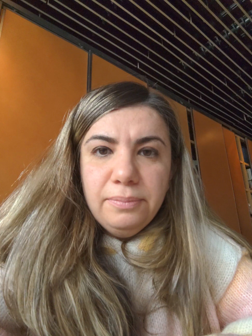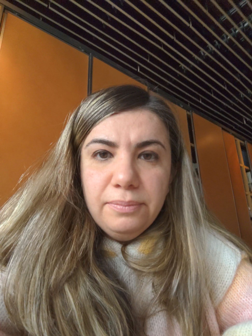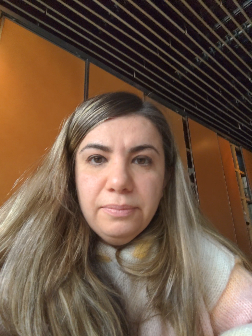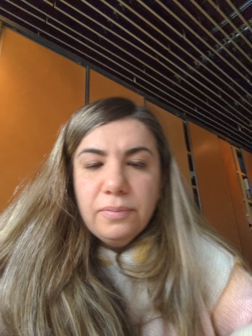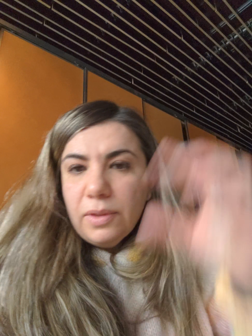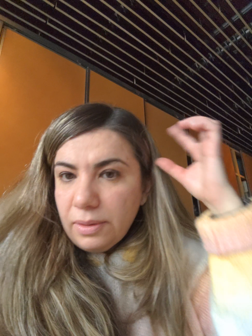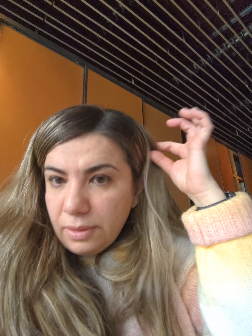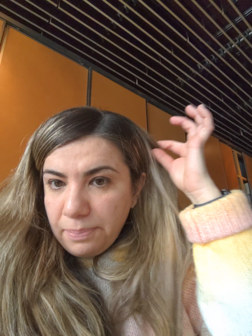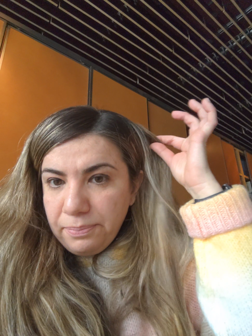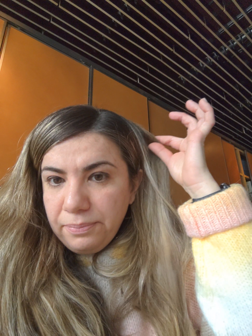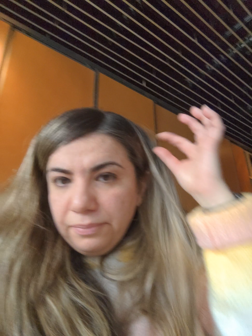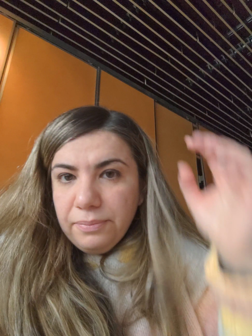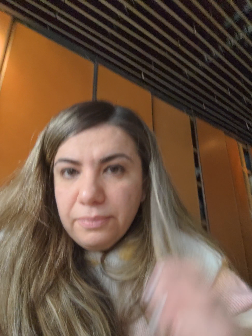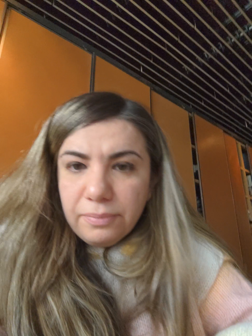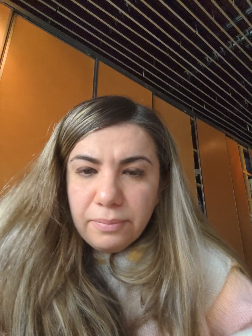hair